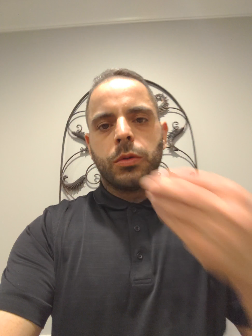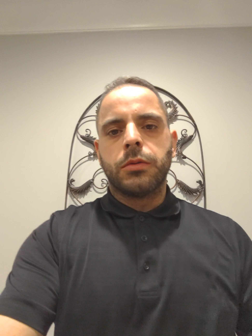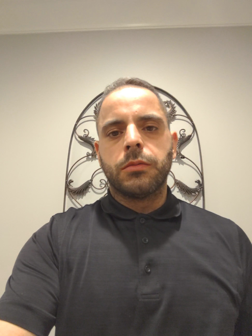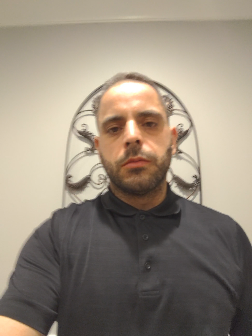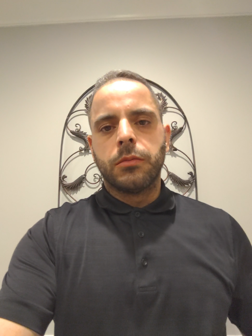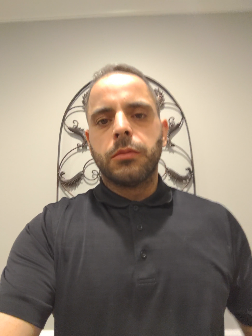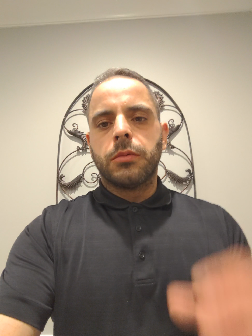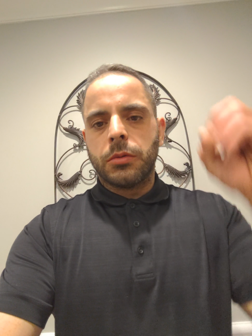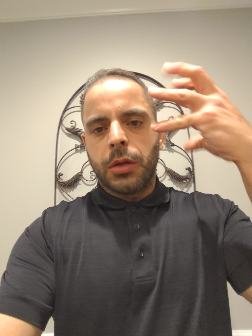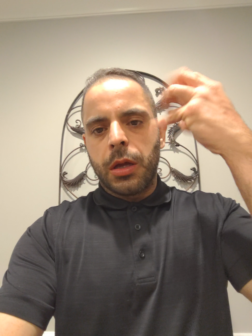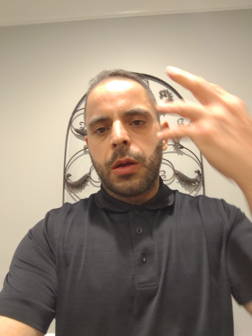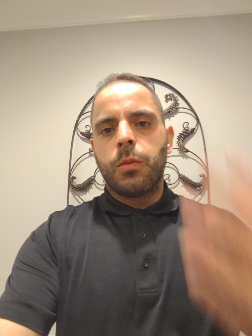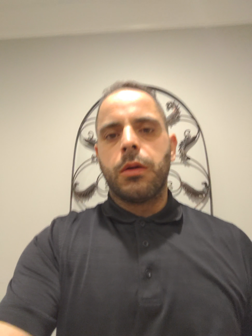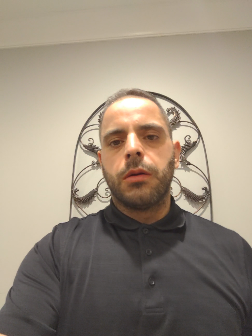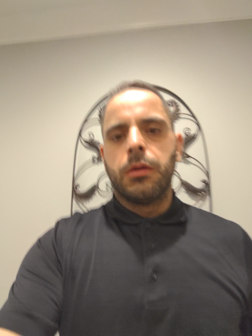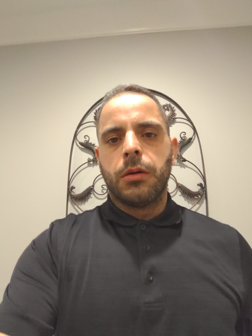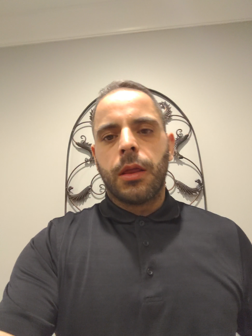shower